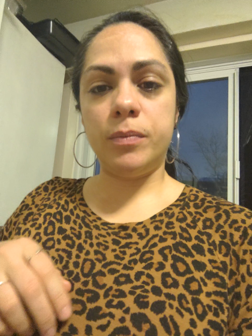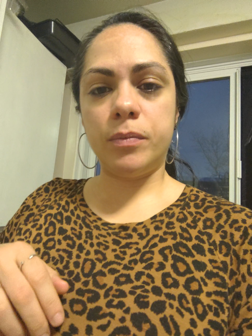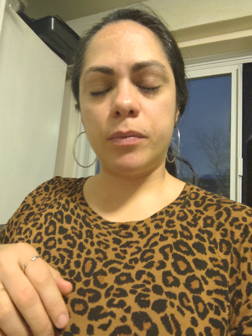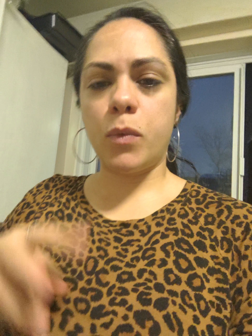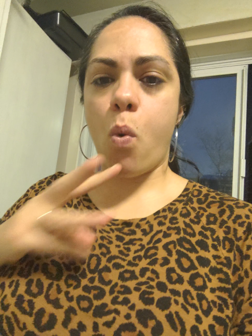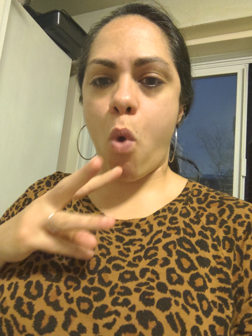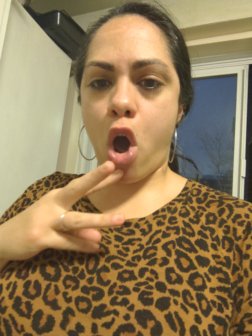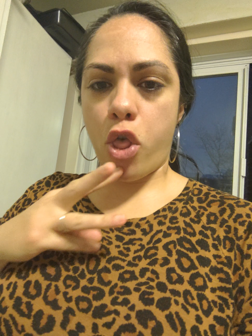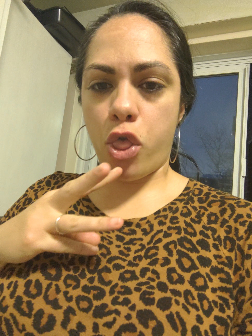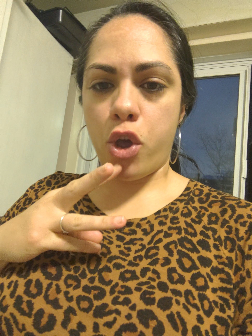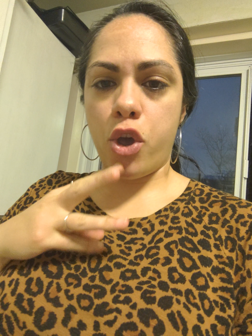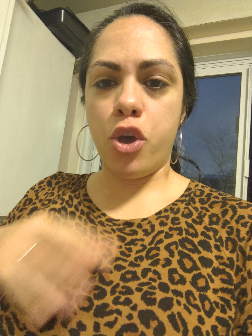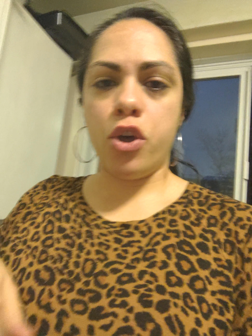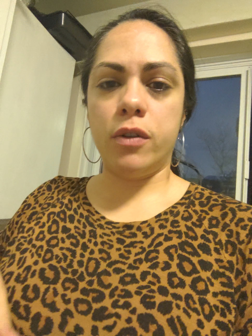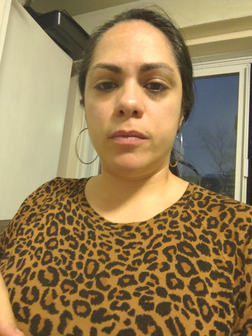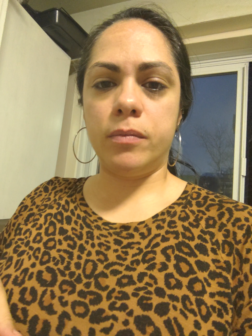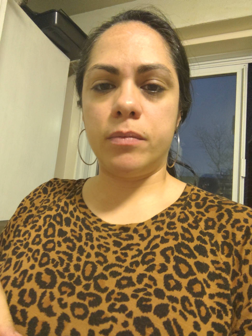water